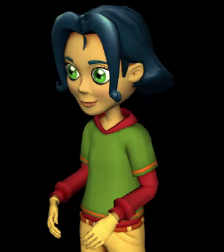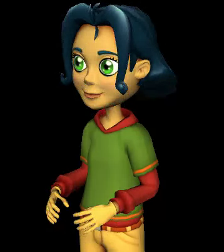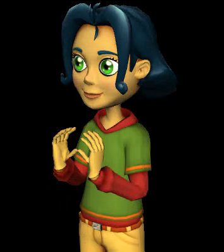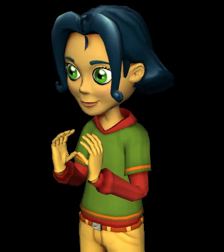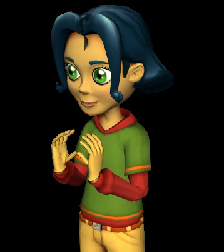أرض